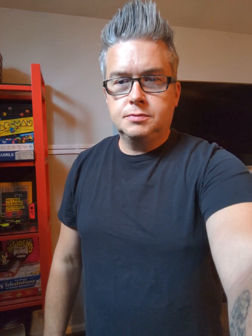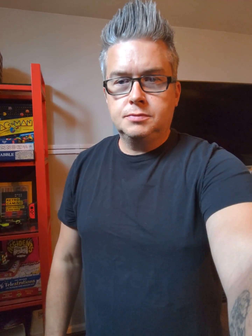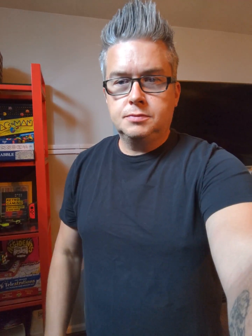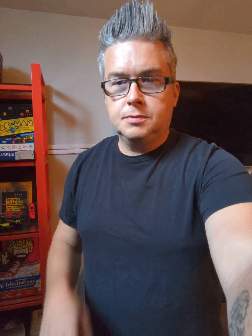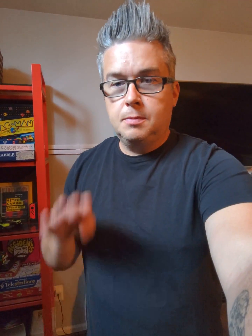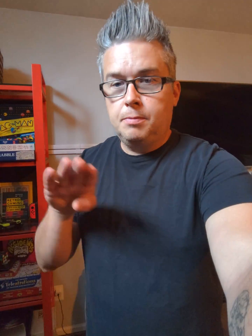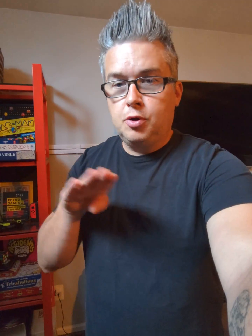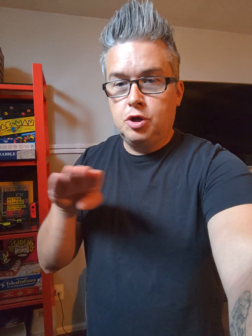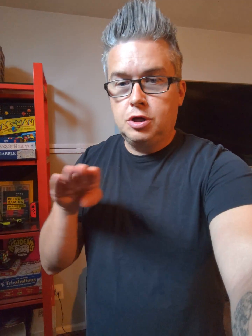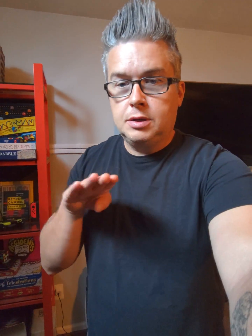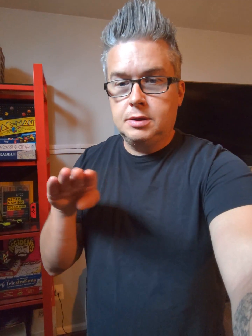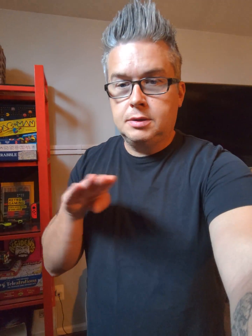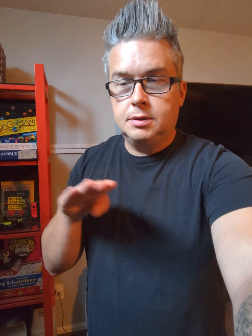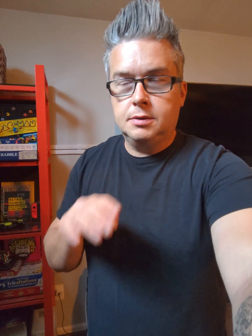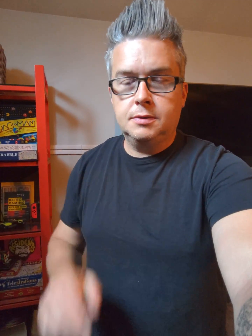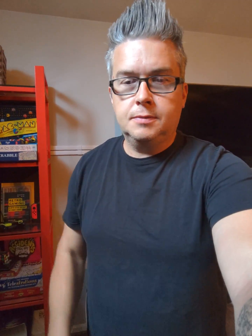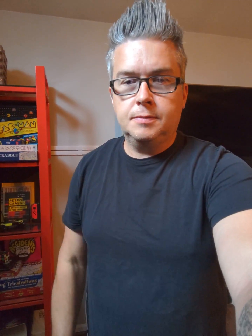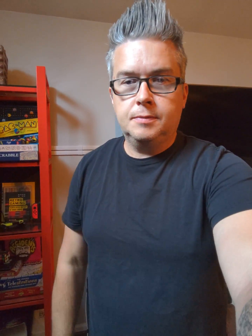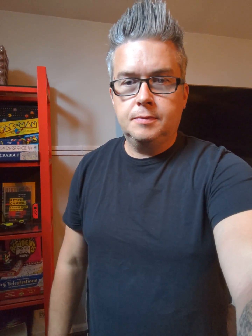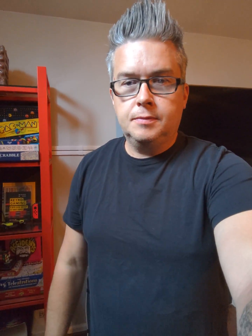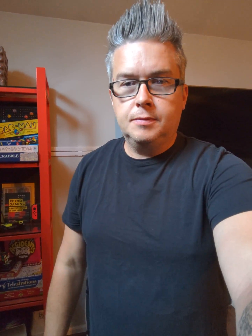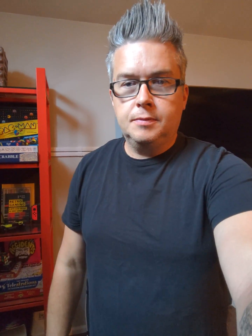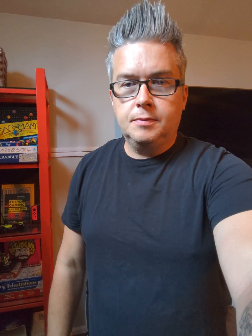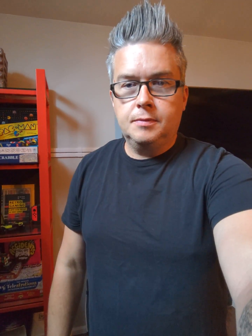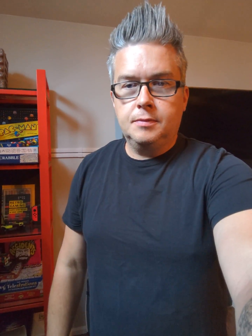boots